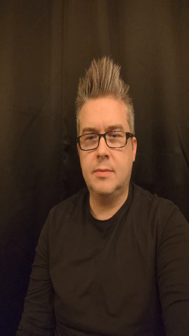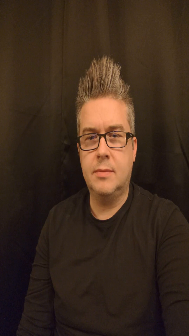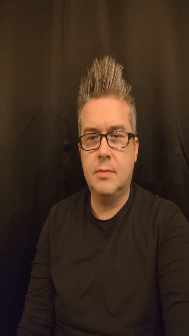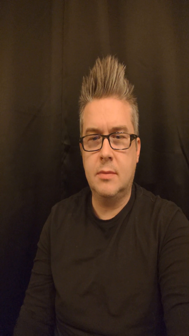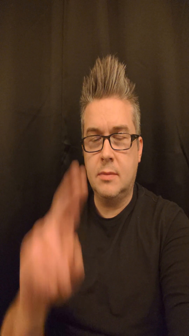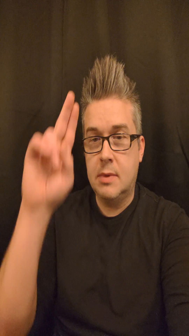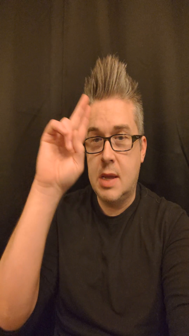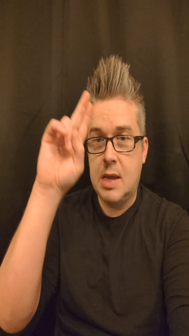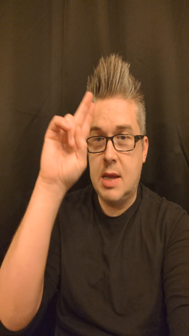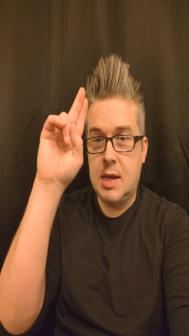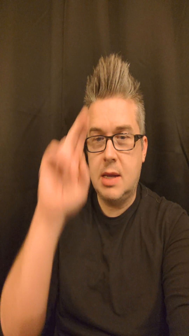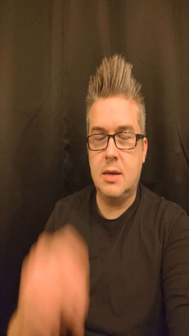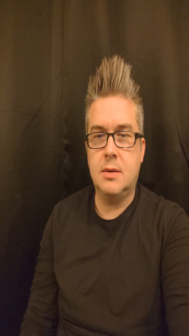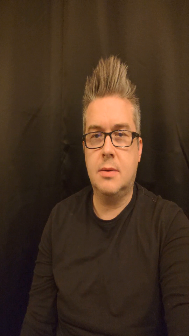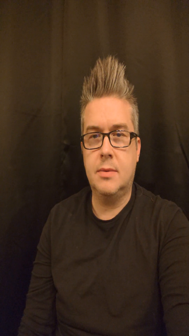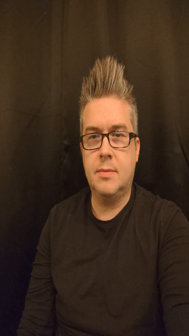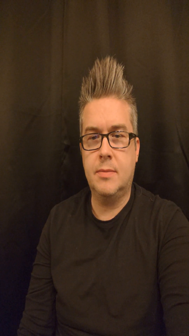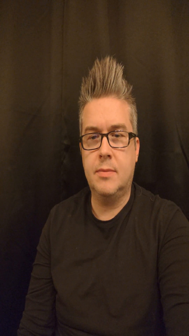uncle